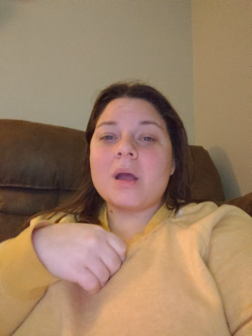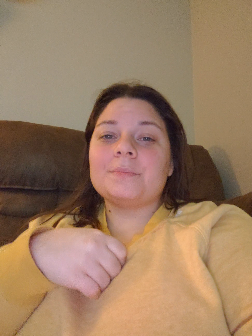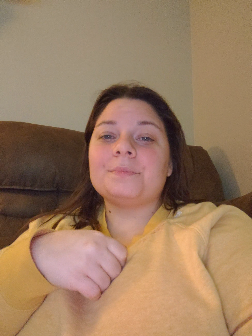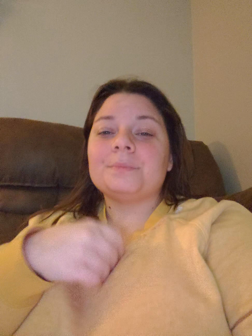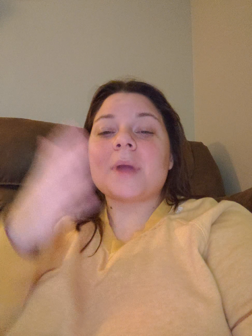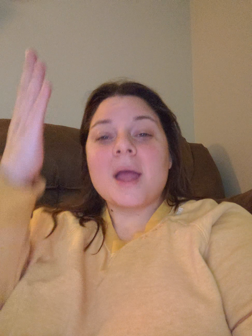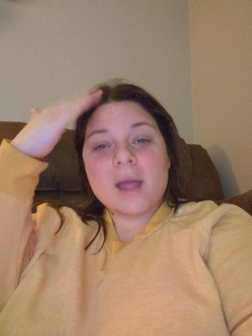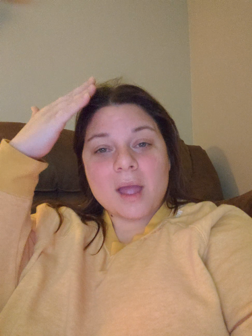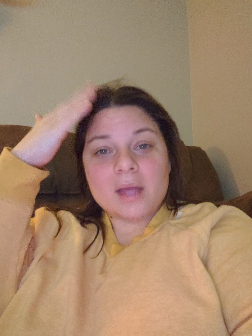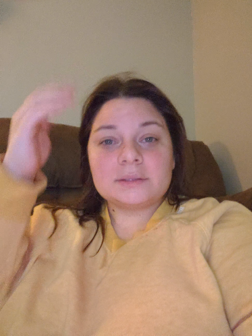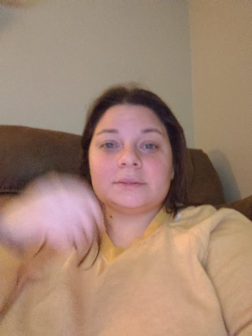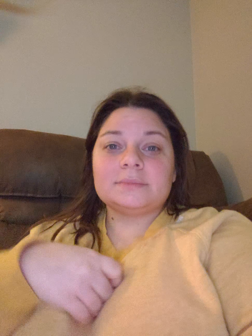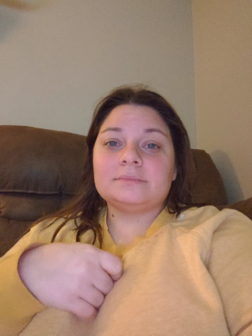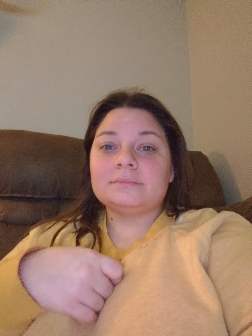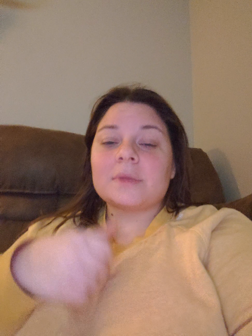hat